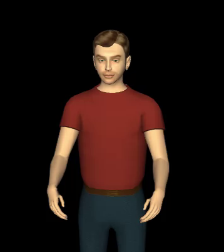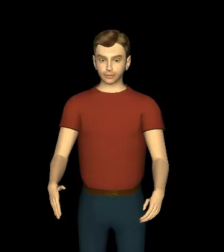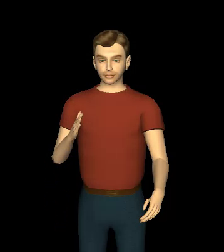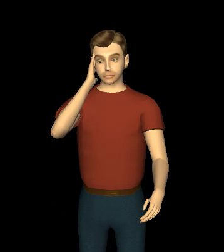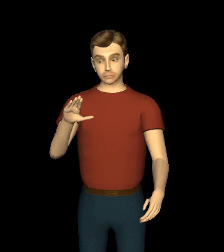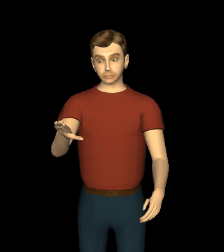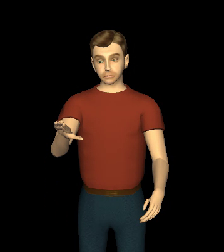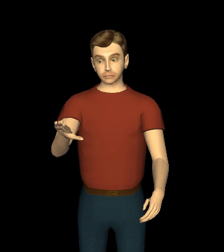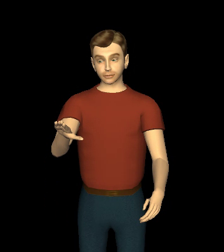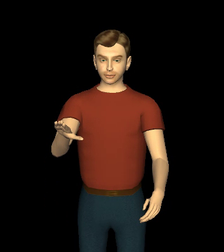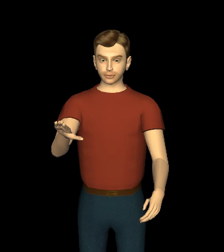لا أعلم